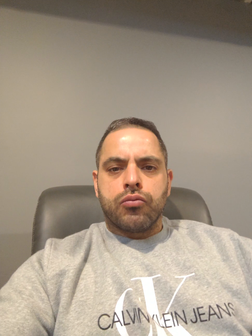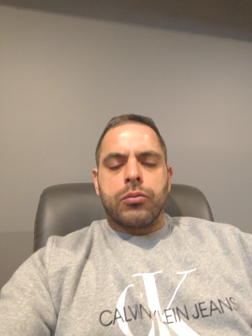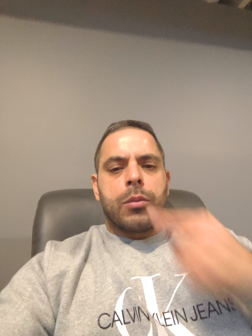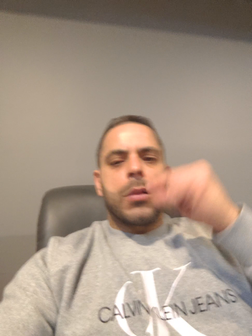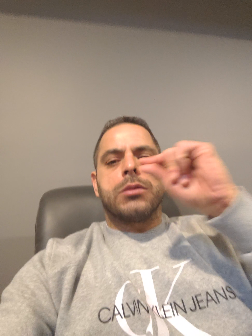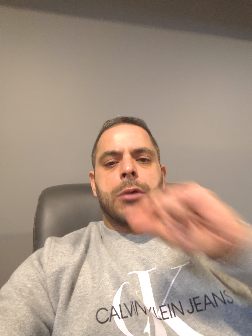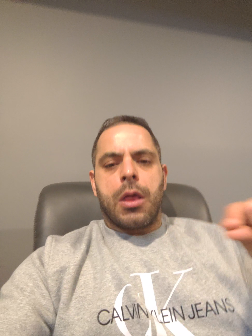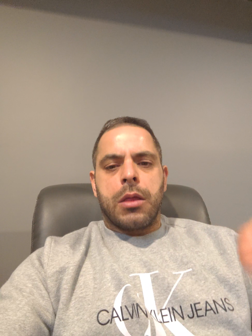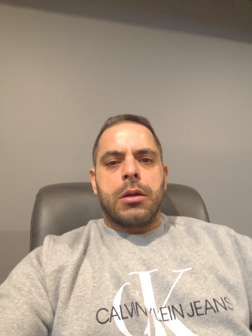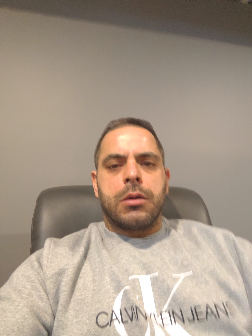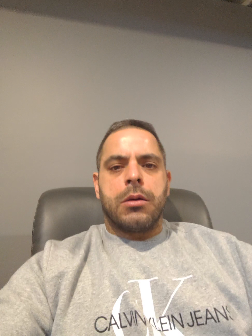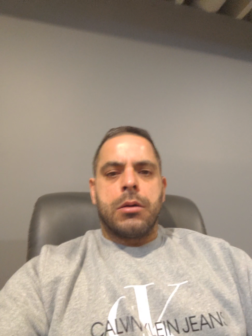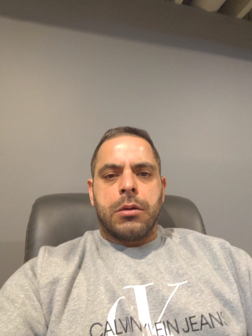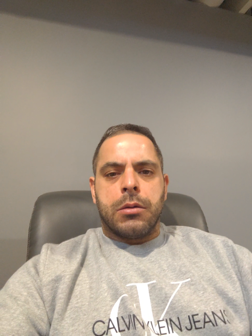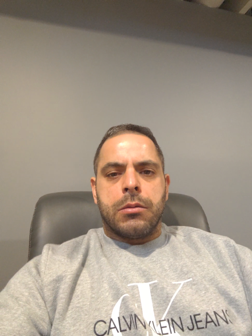pencil